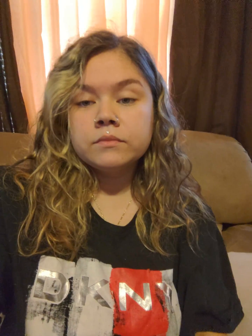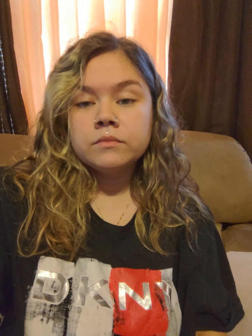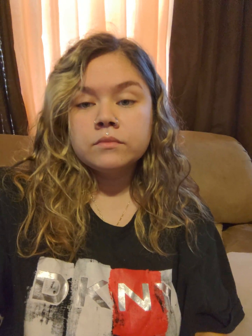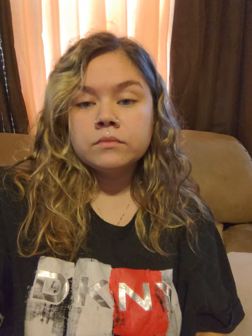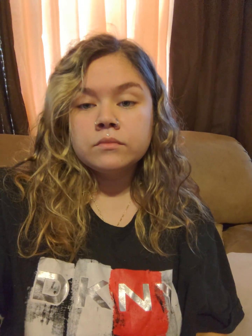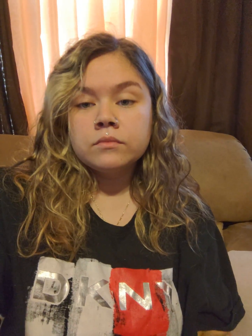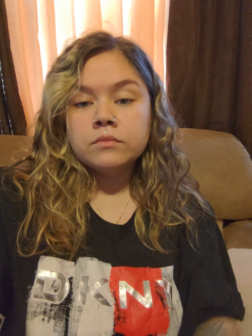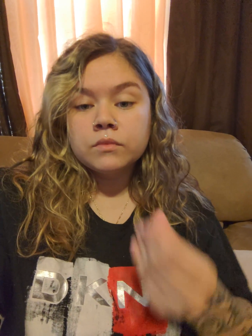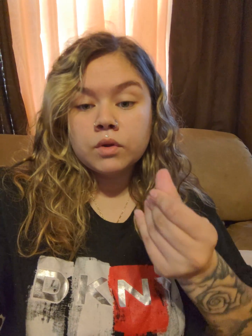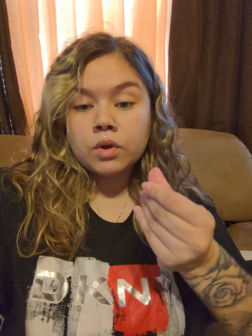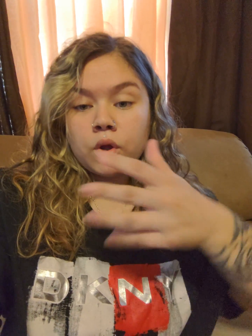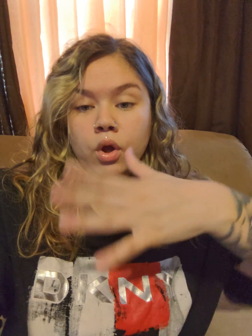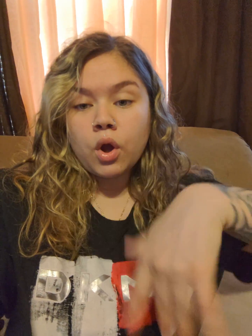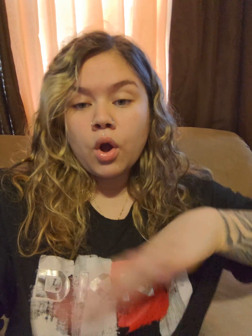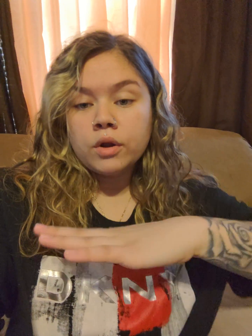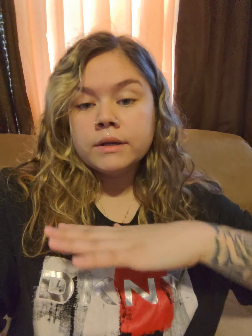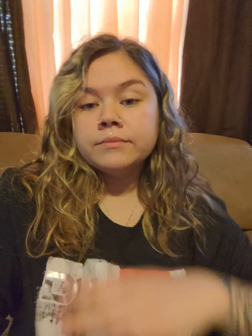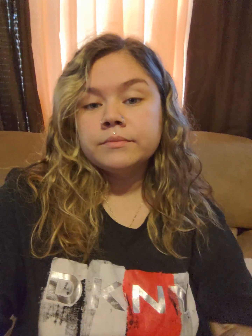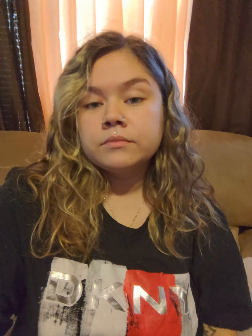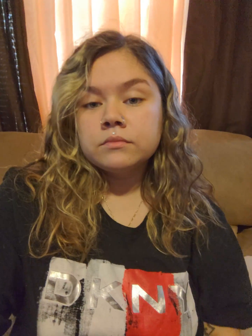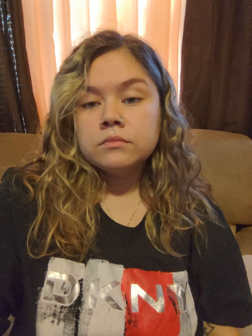garden